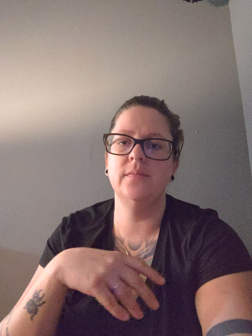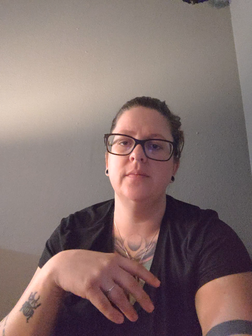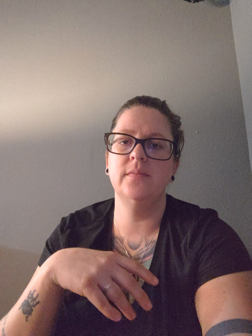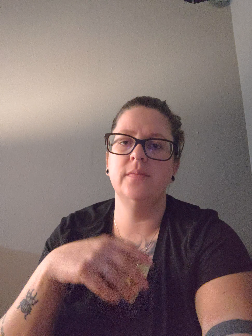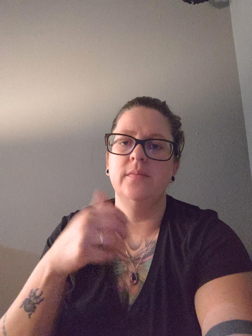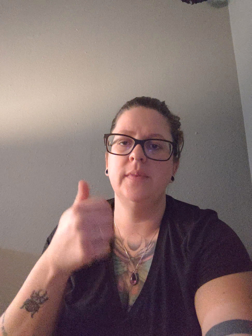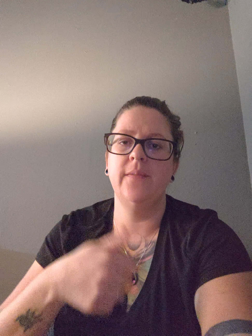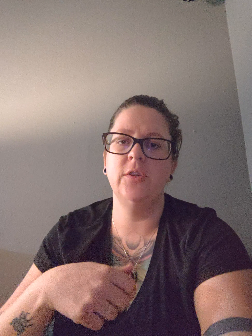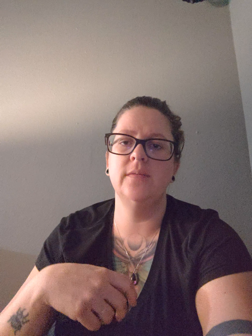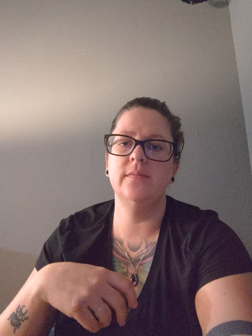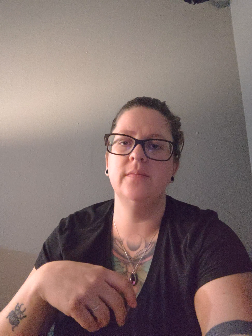every